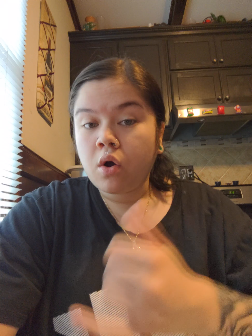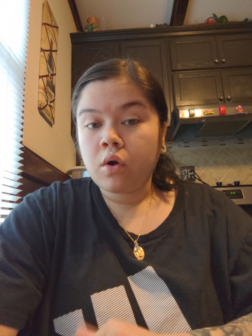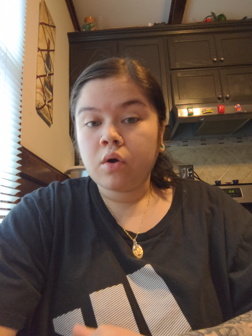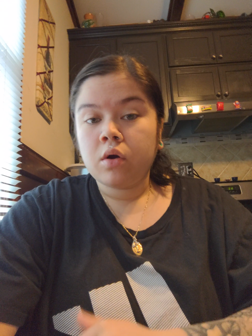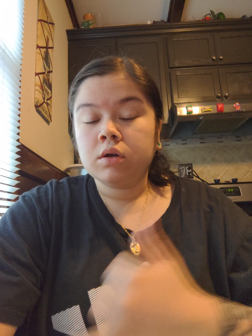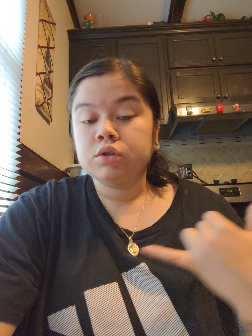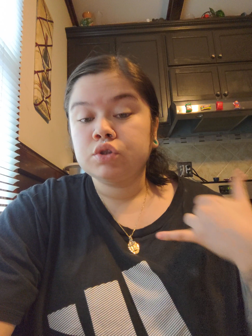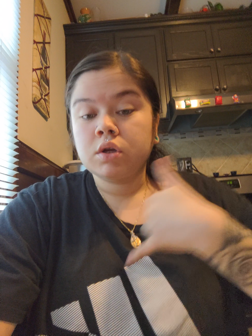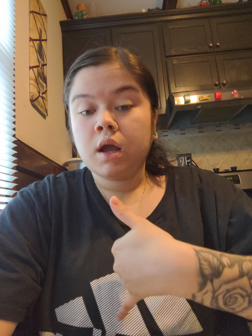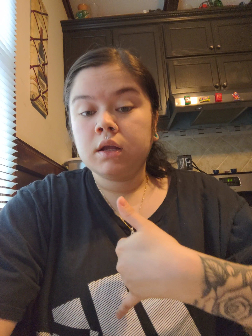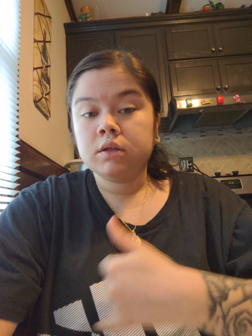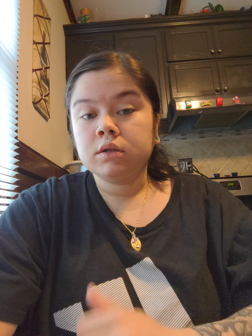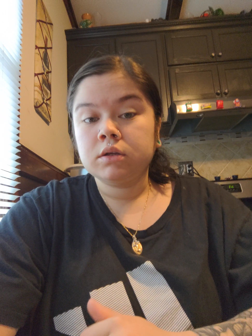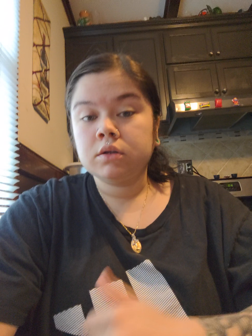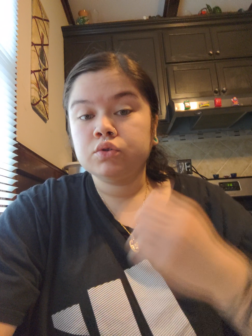jacket